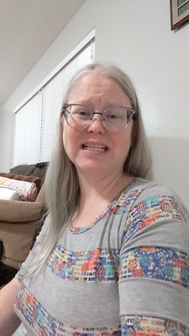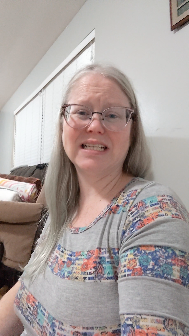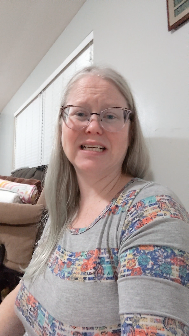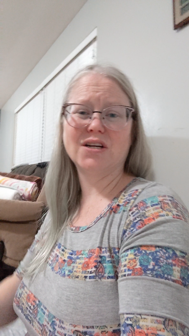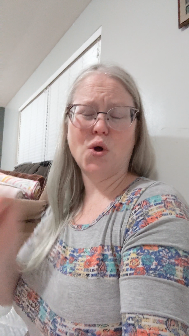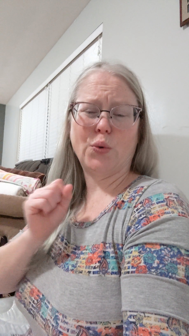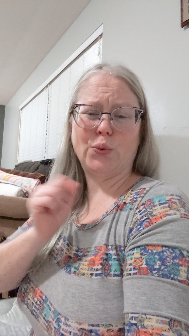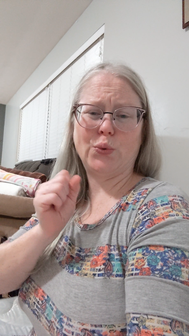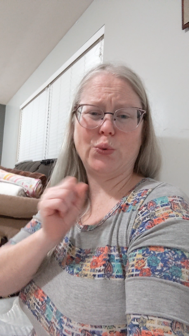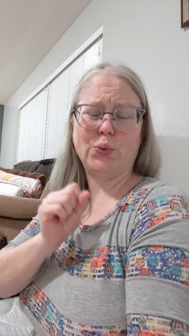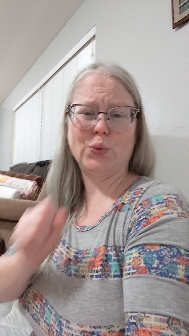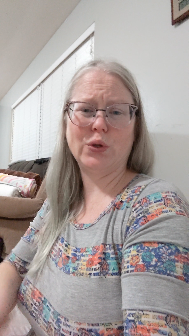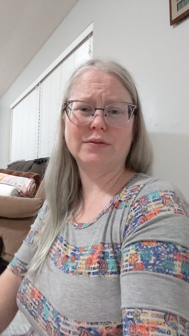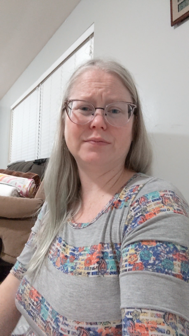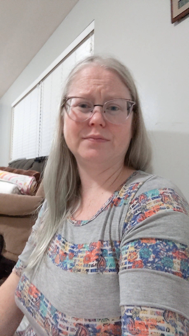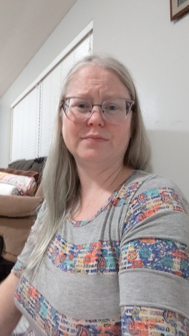cold